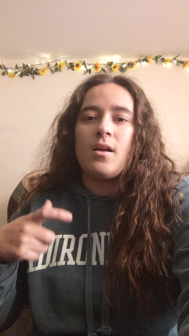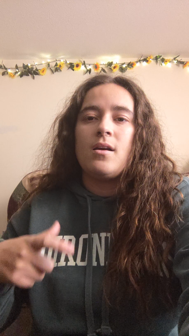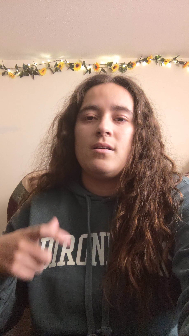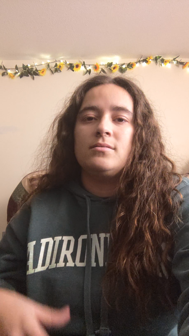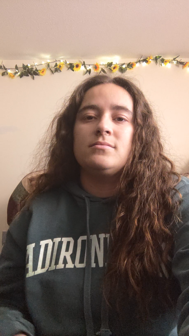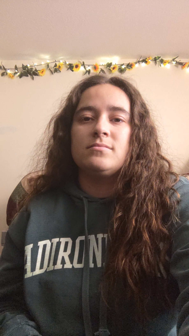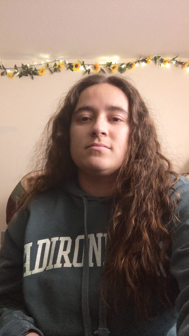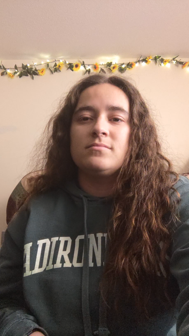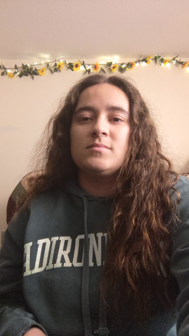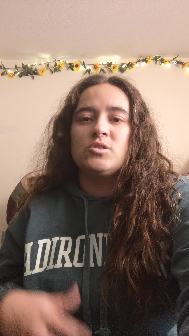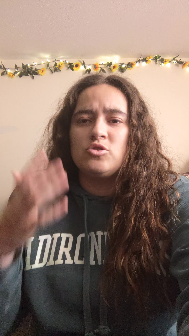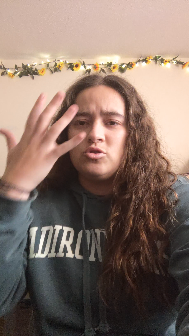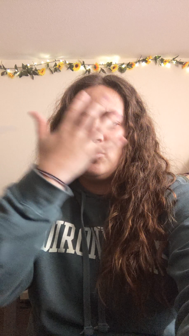dark